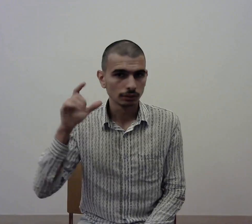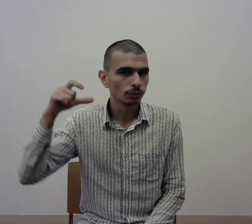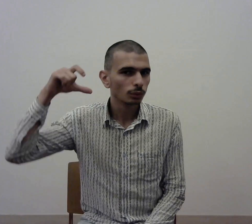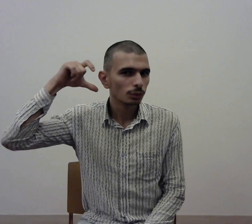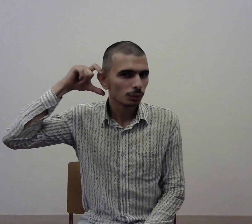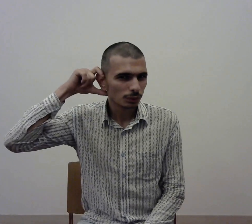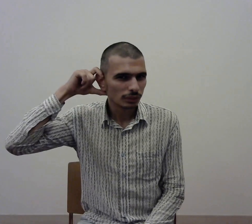aparat